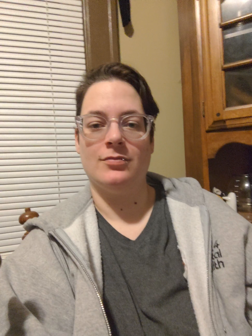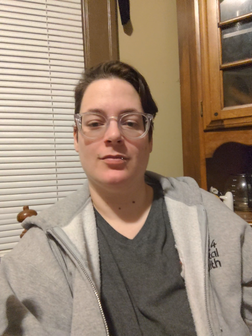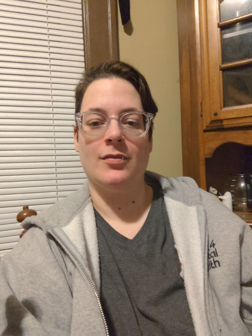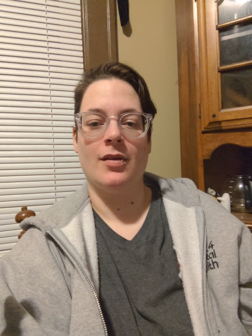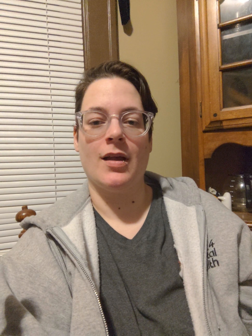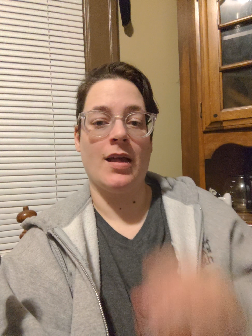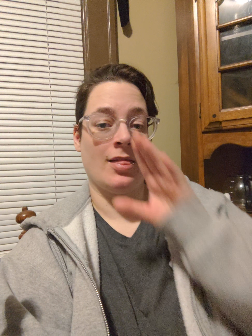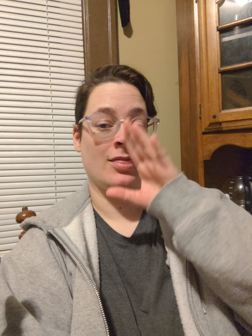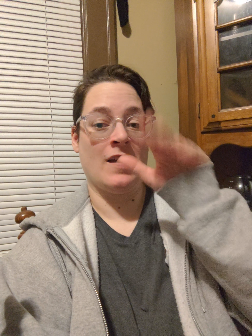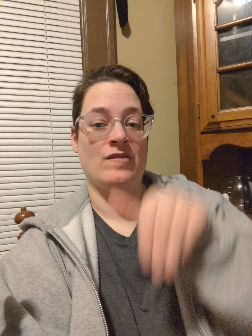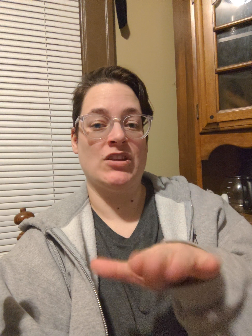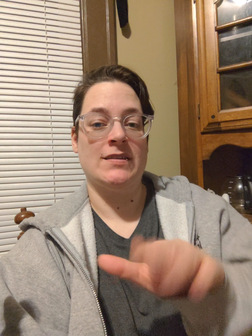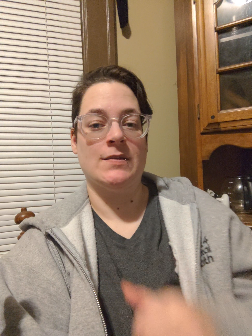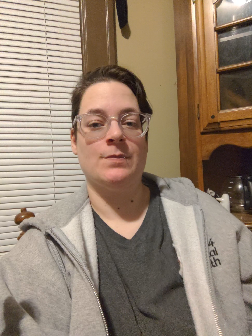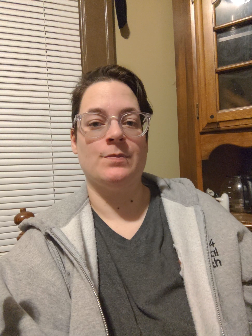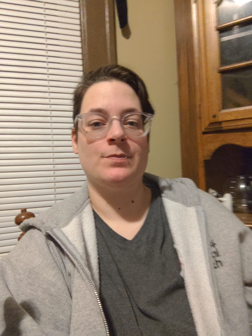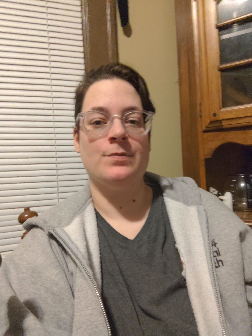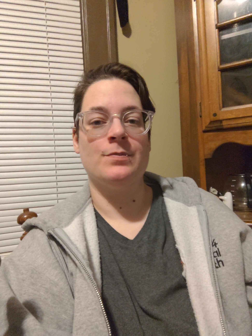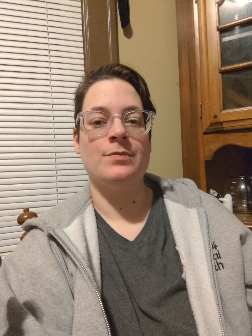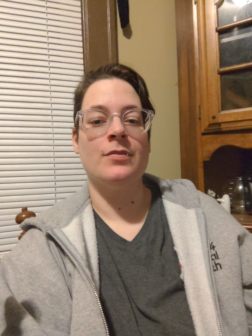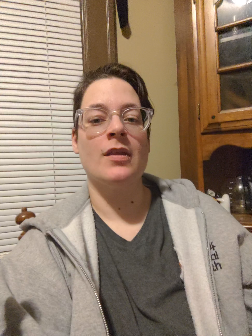elephant